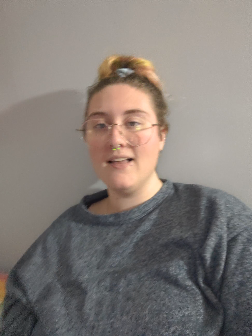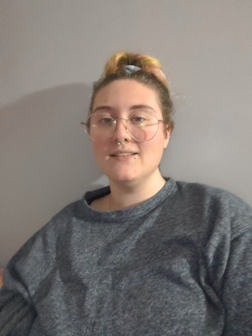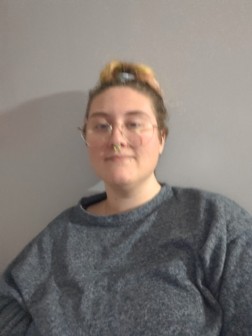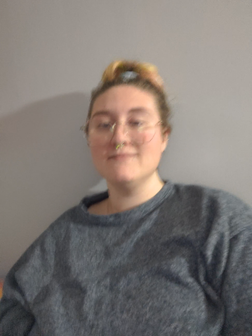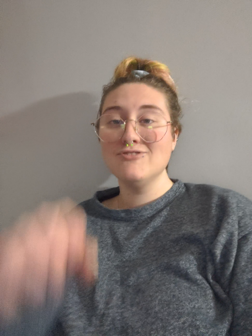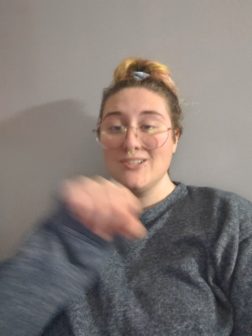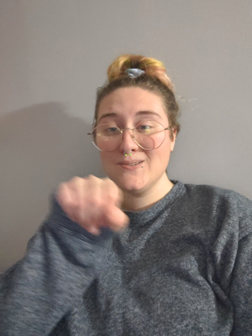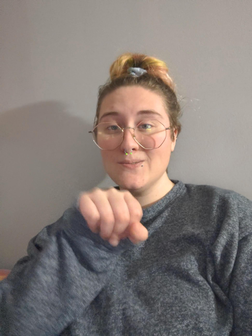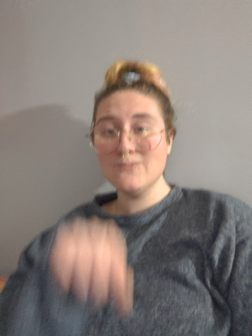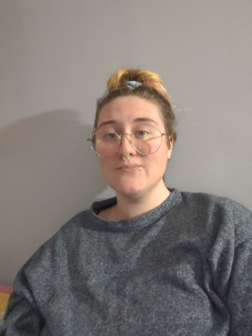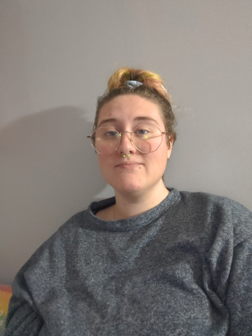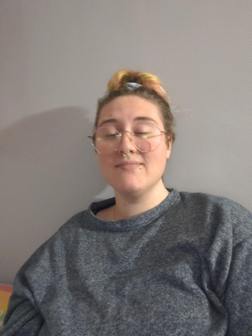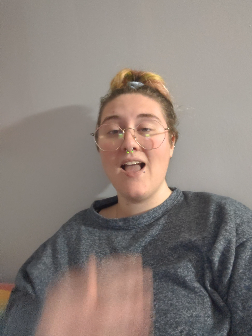shoe